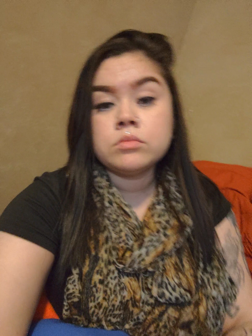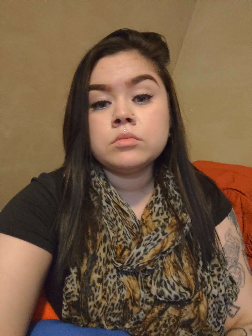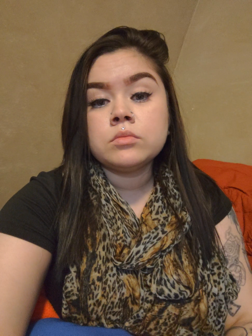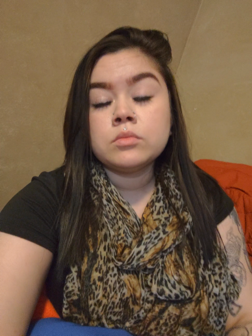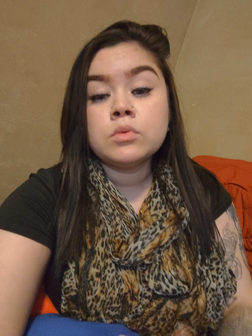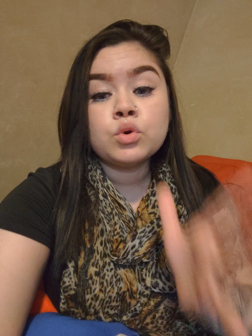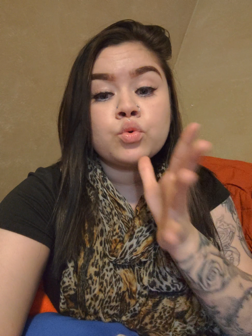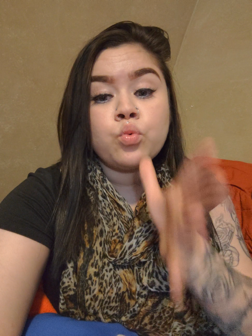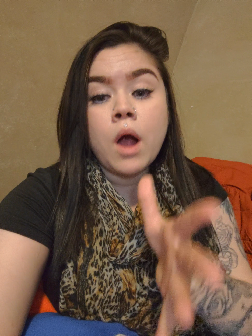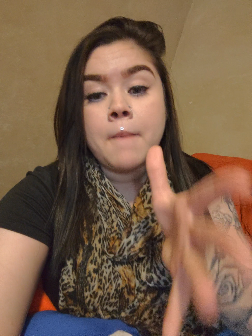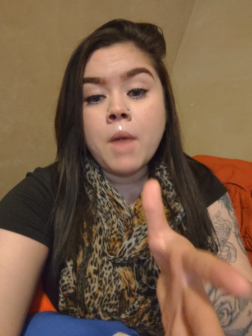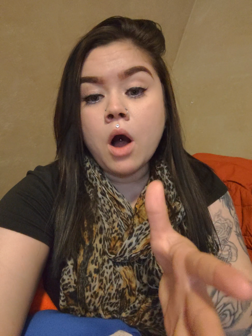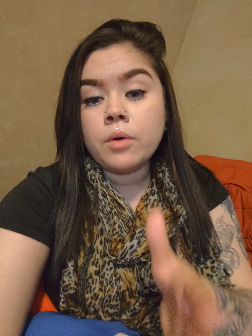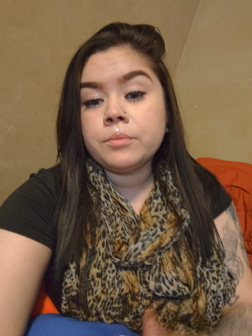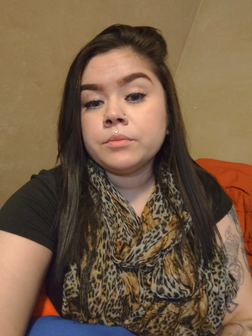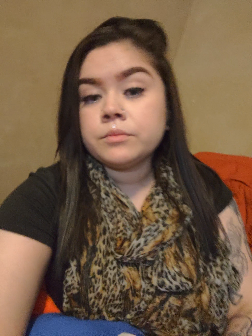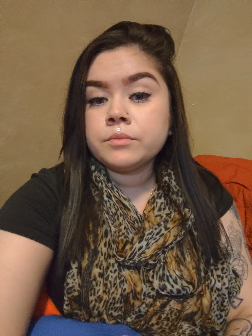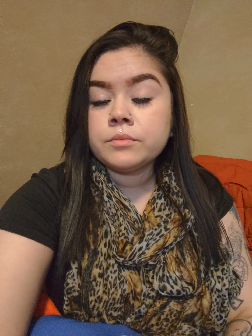grandma